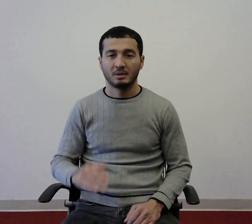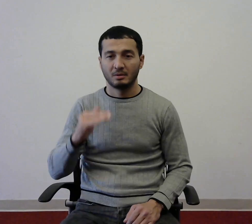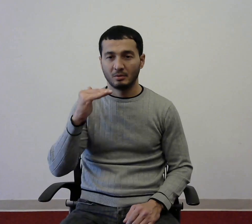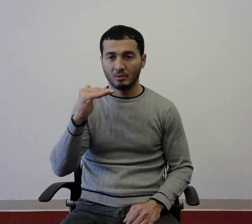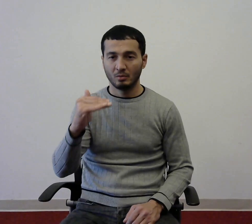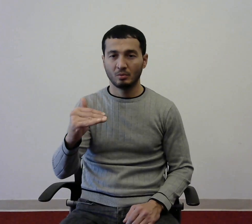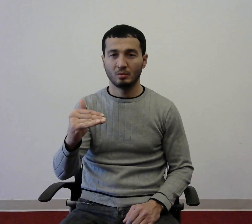siz